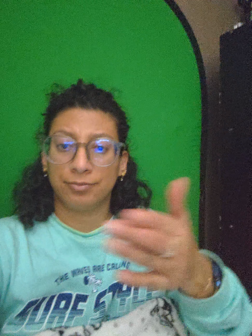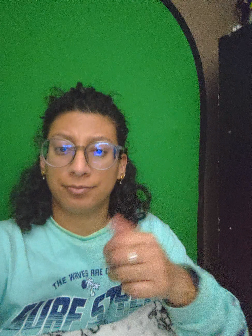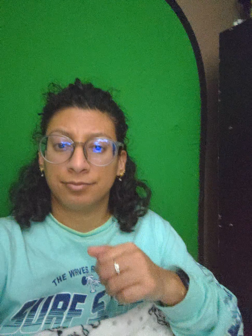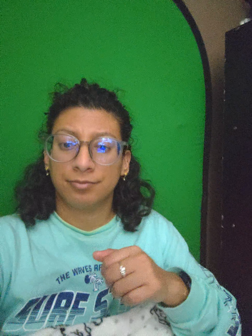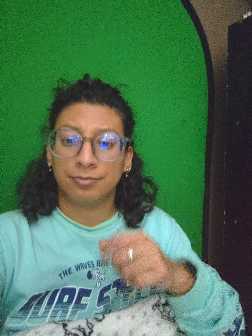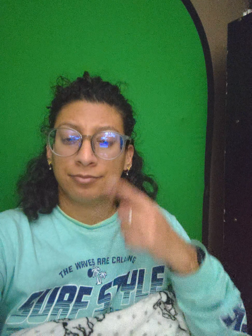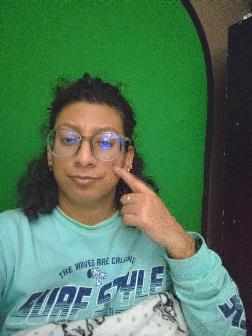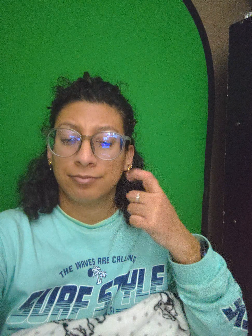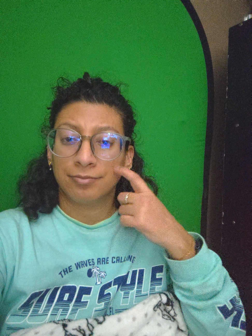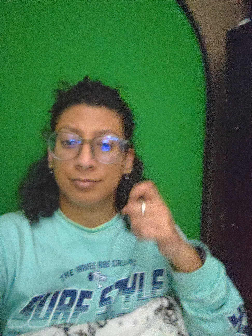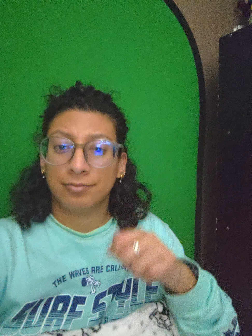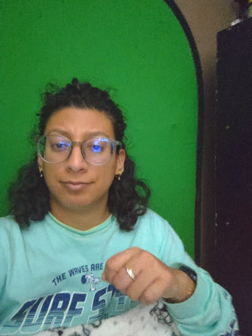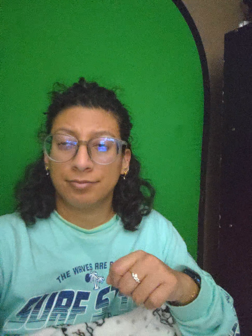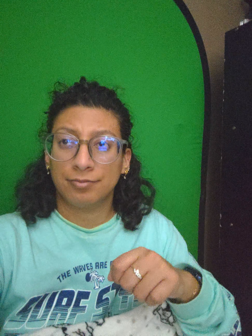cry